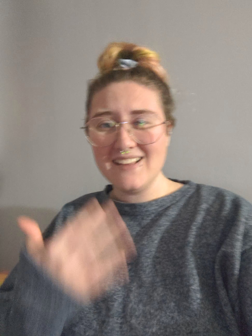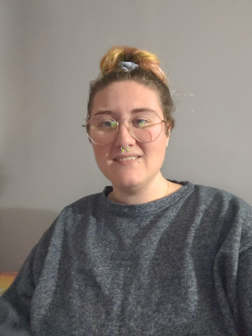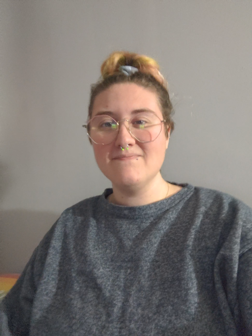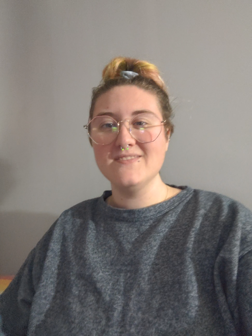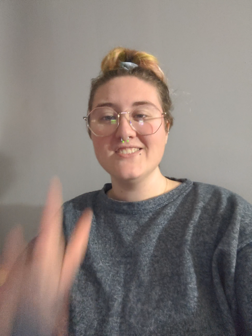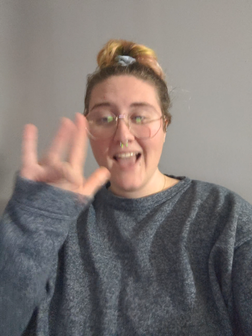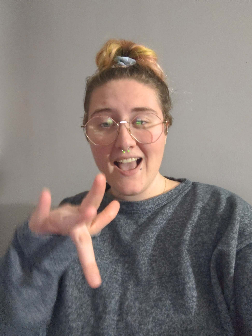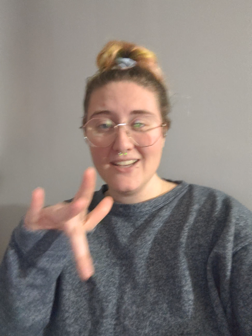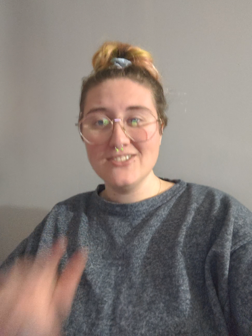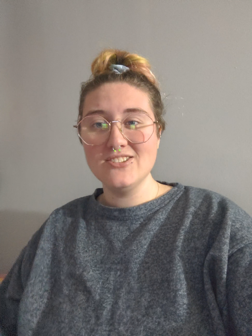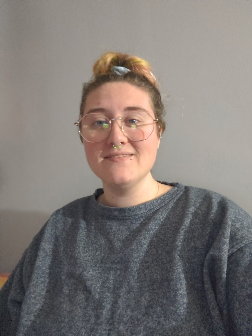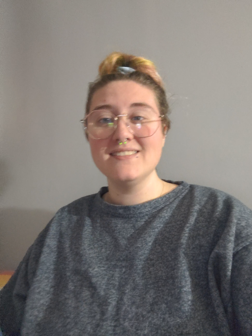touch